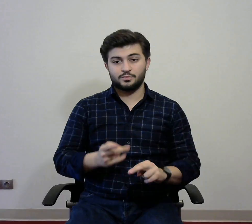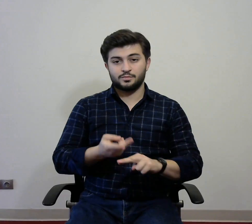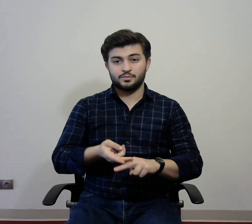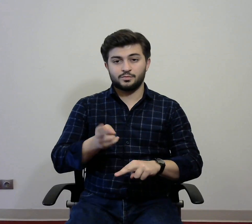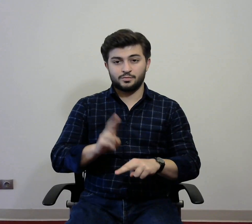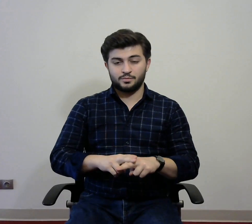görə